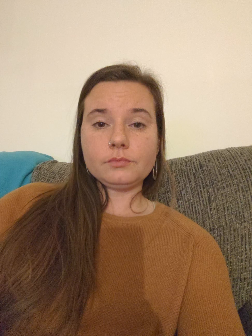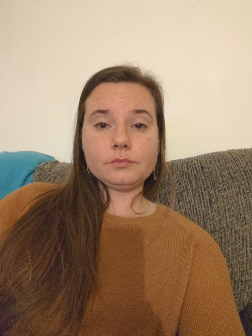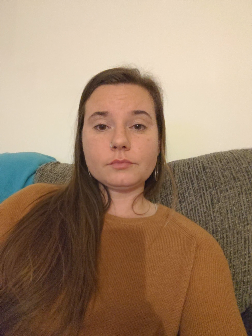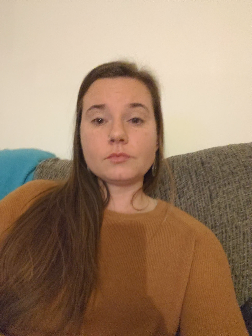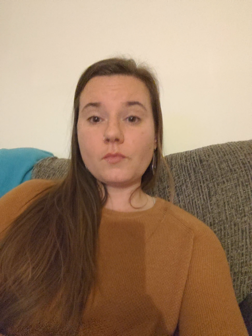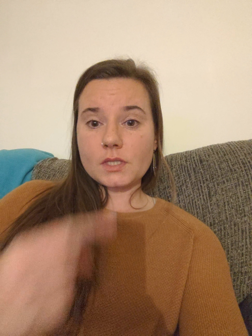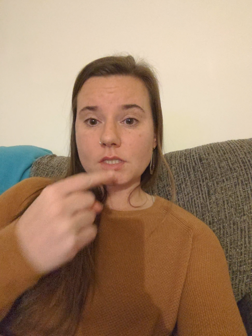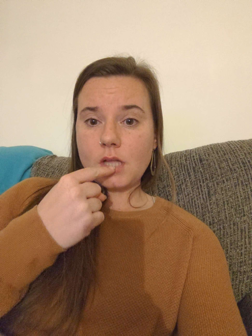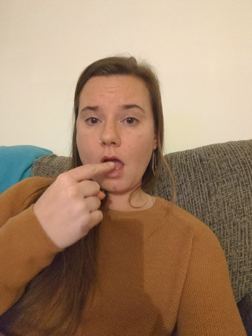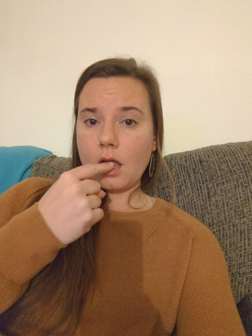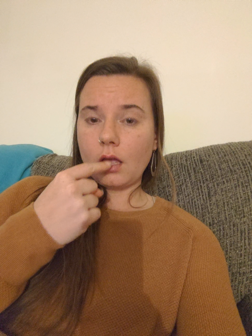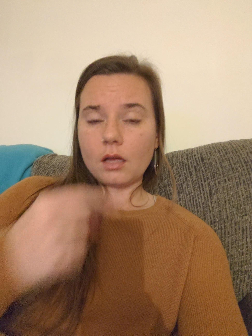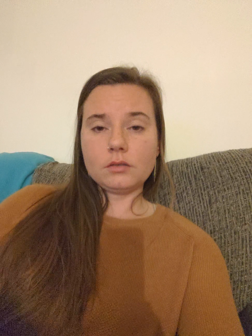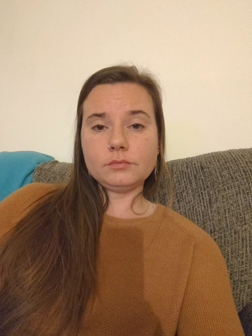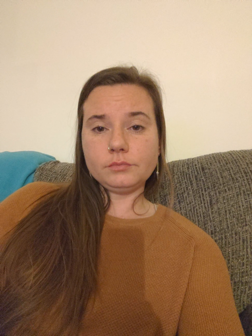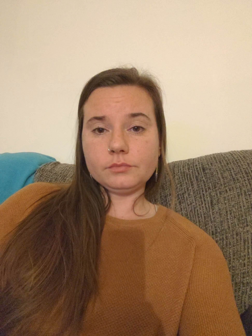tongue